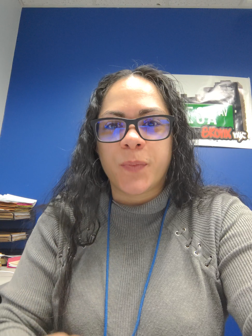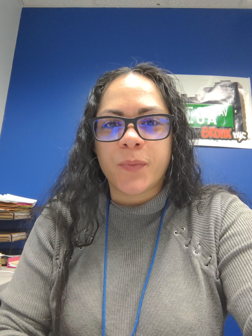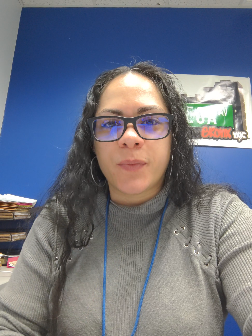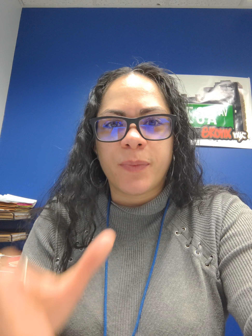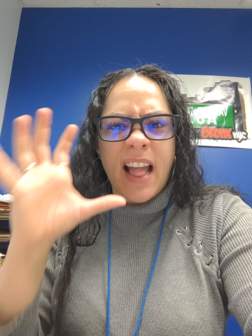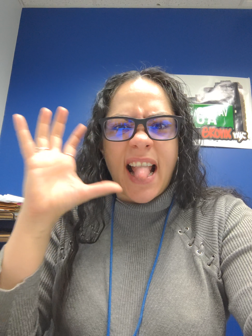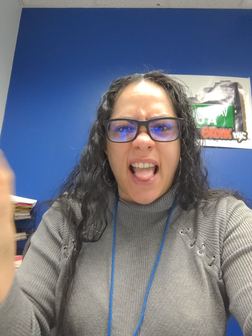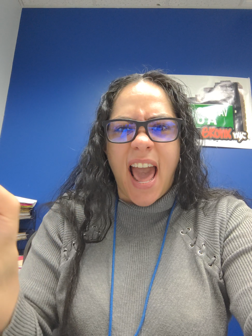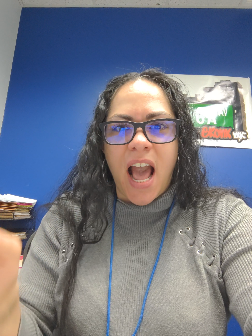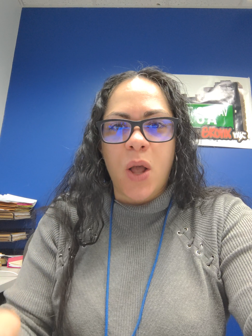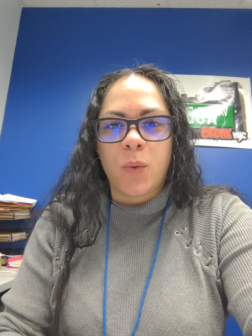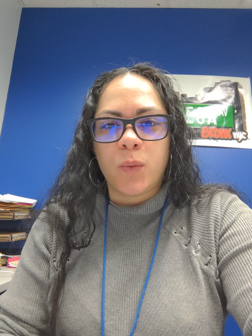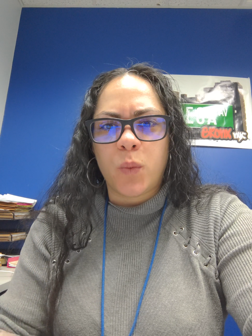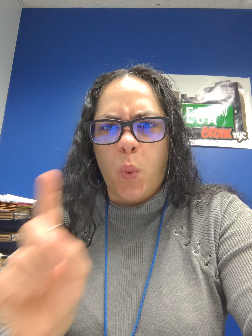loud